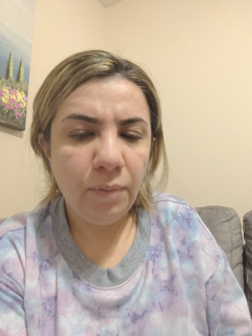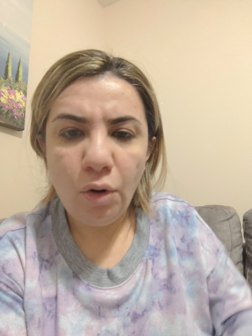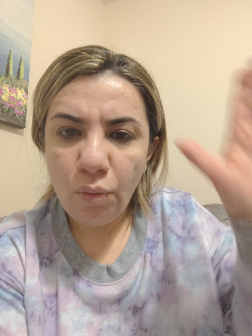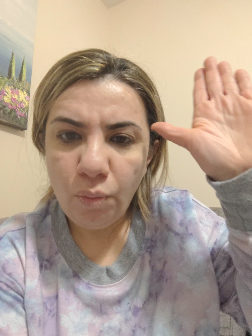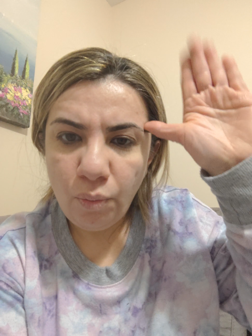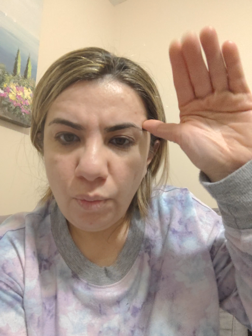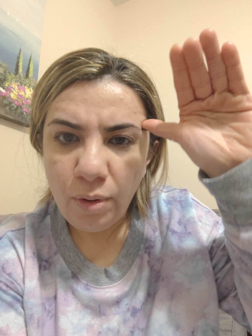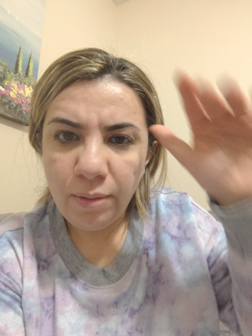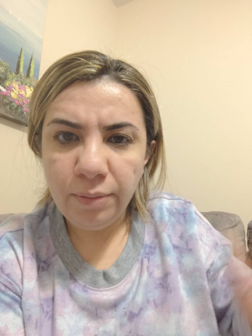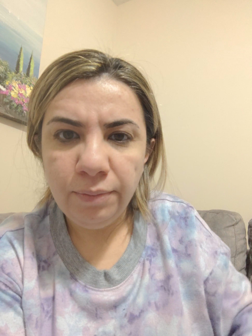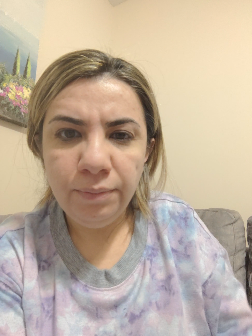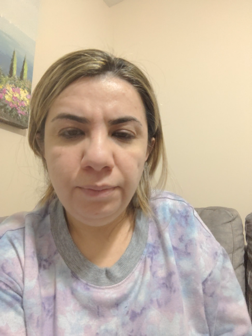donkey